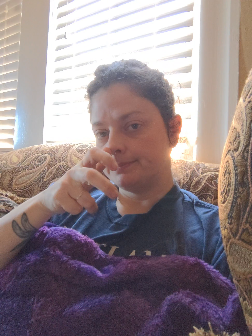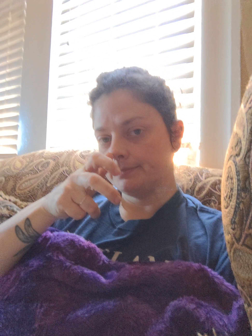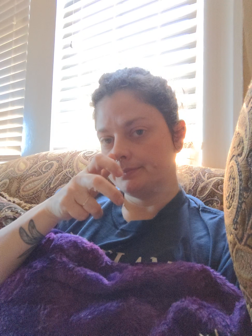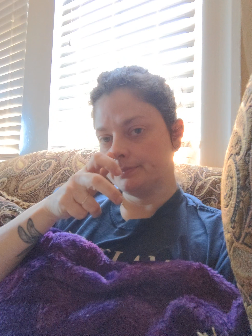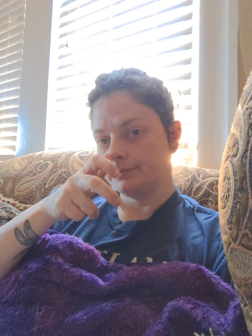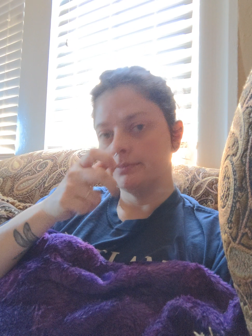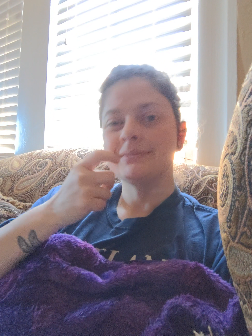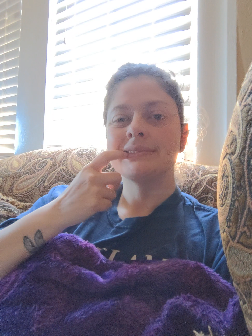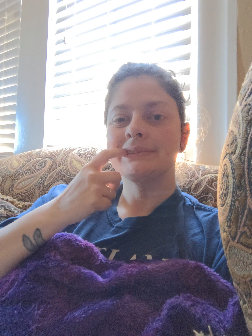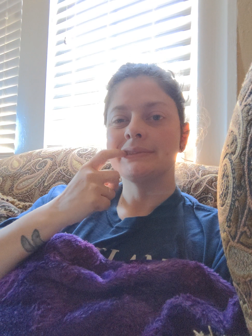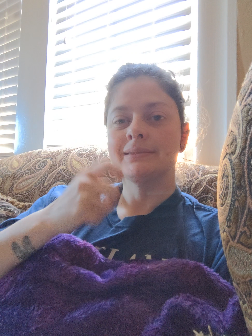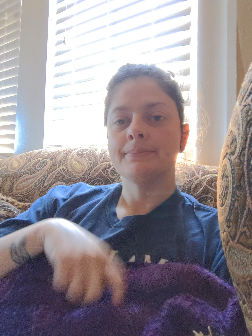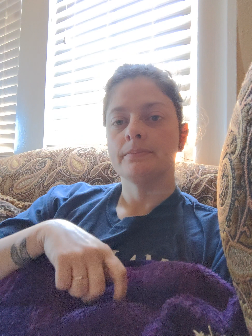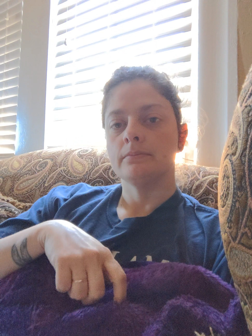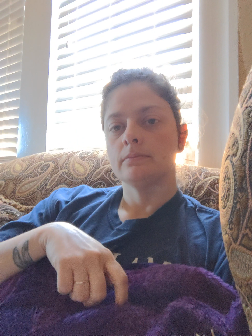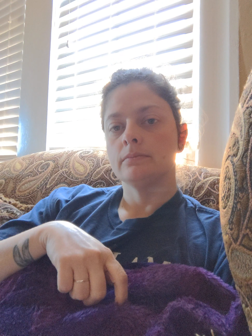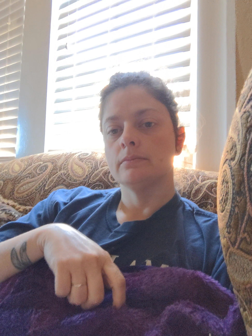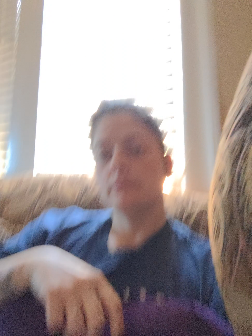tooth